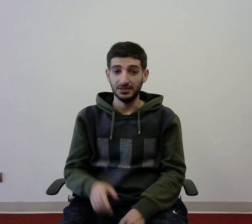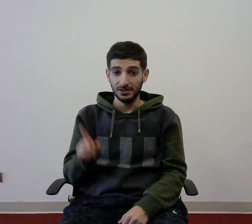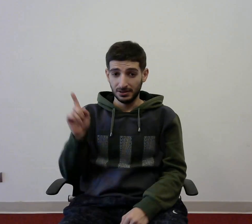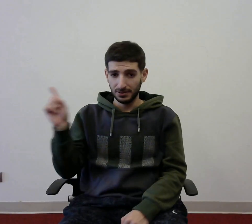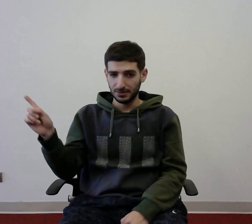O